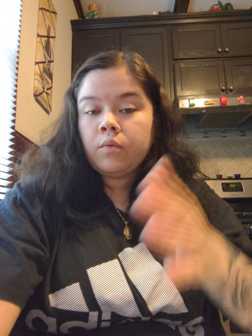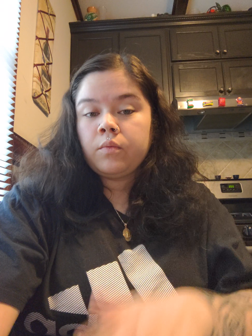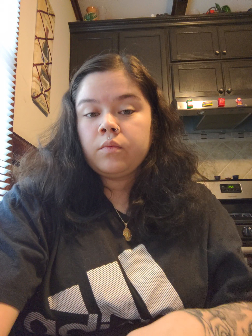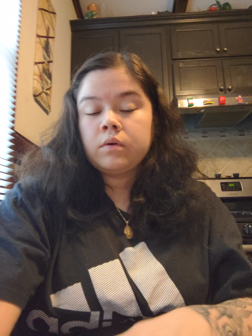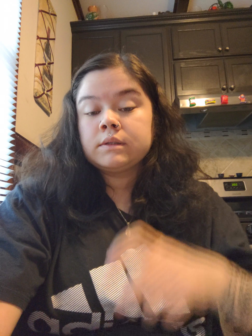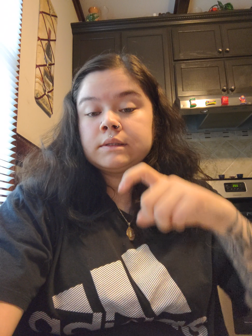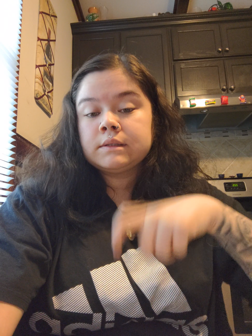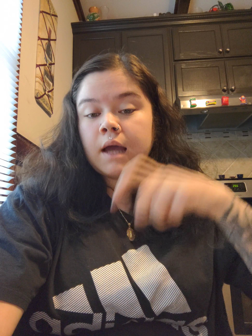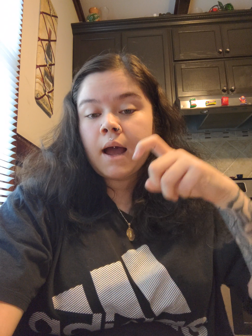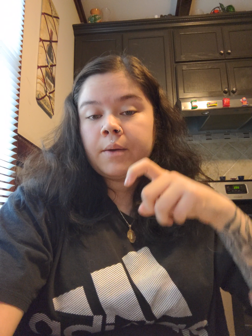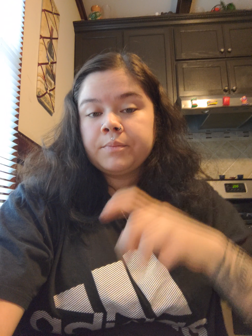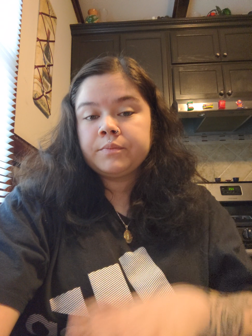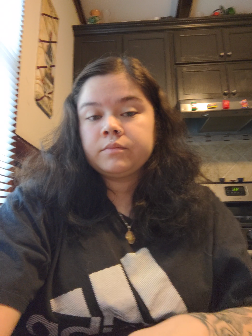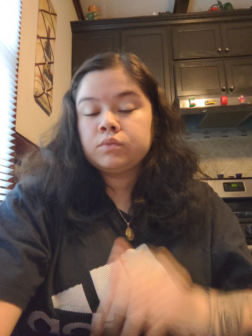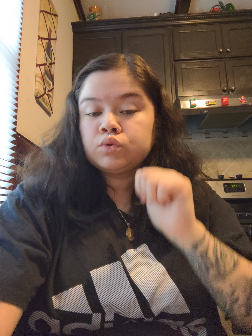time